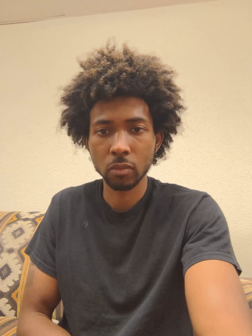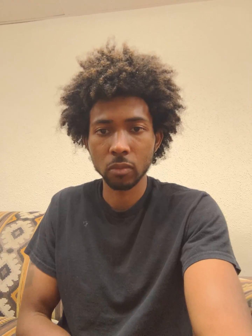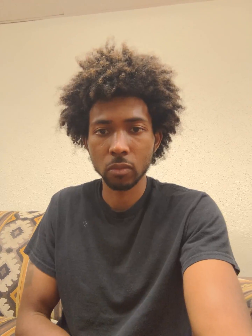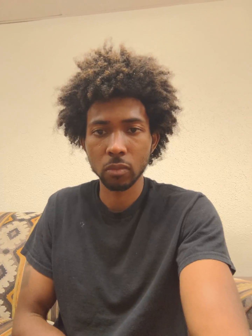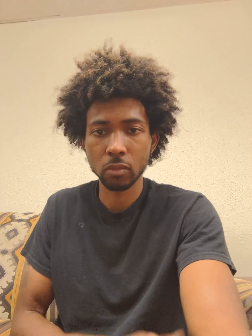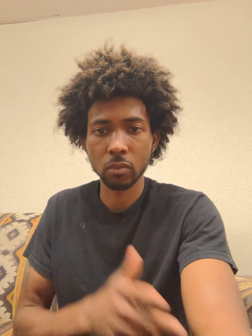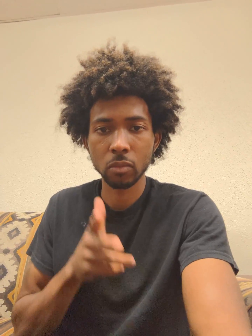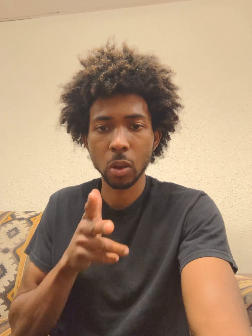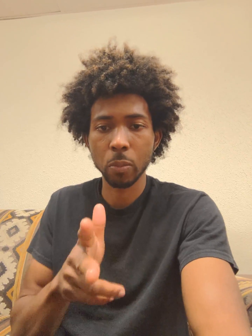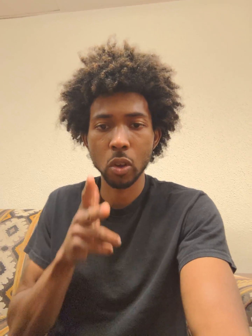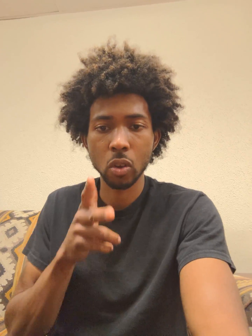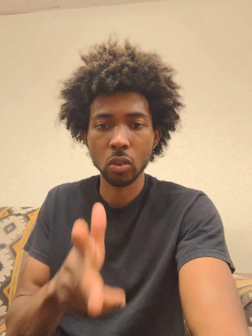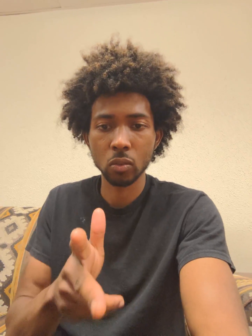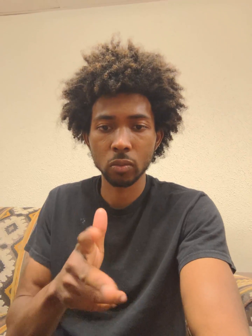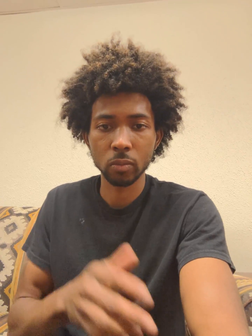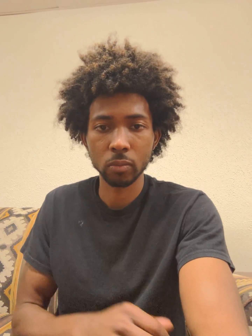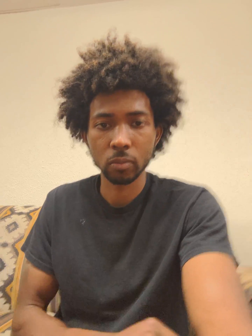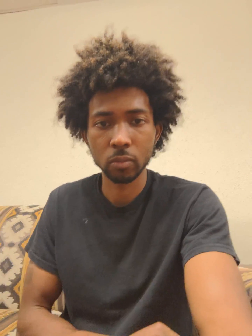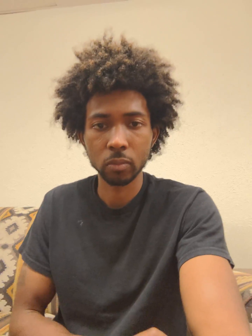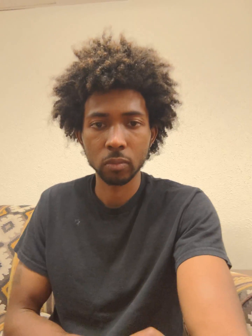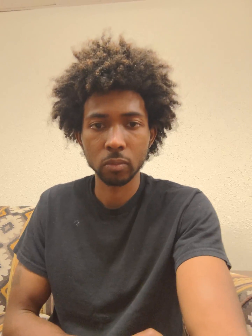garage